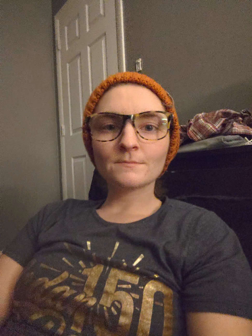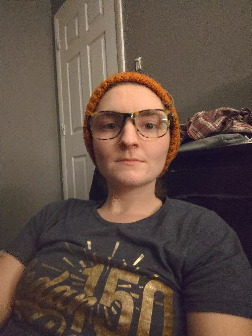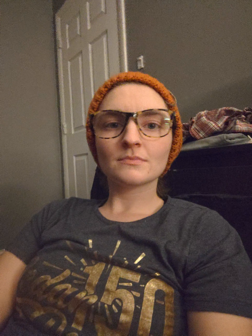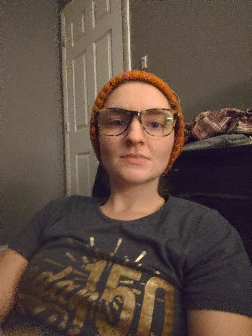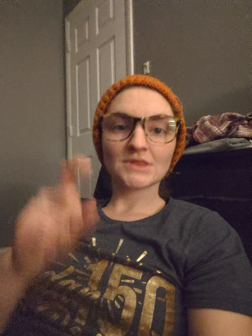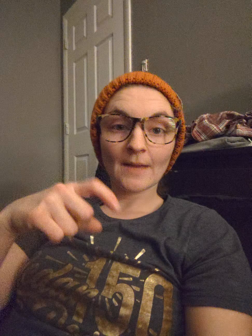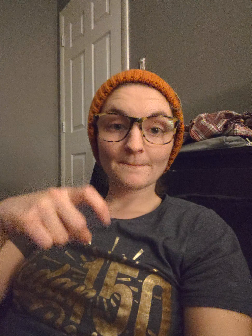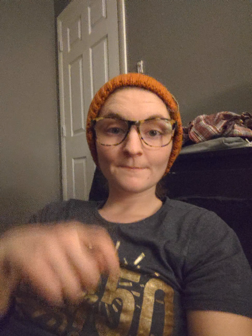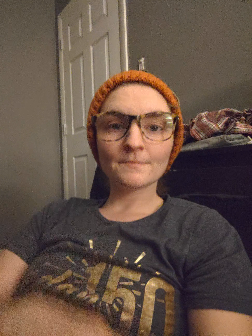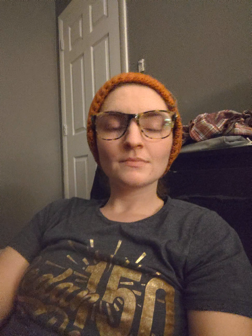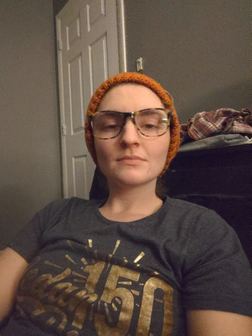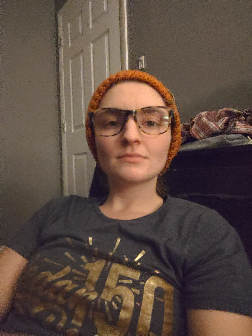time